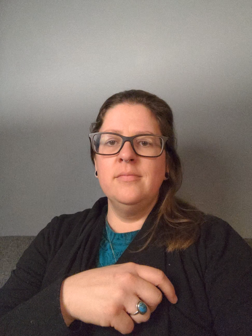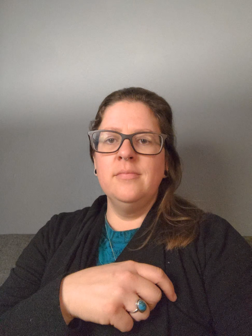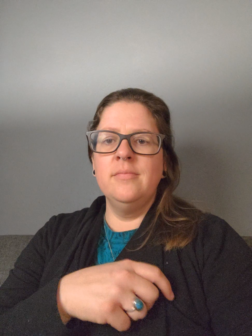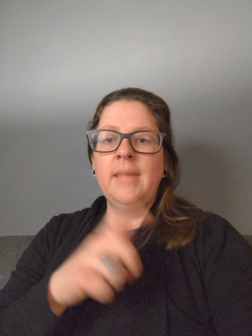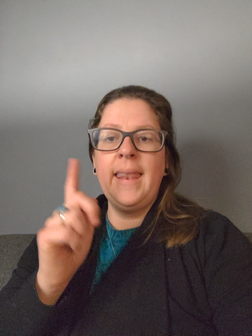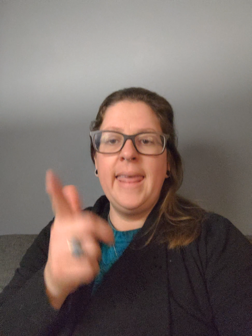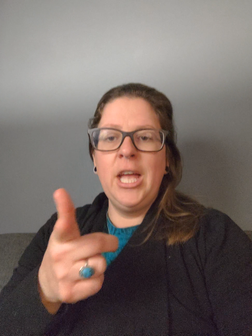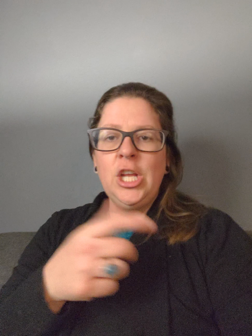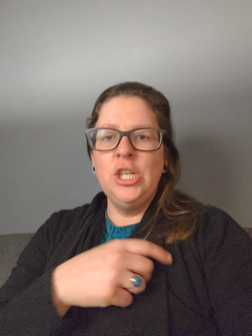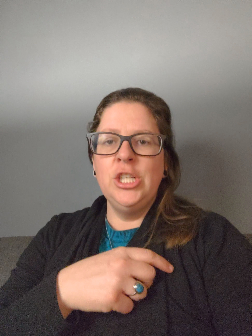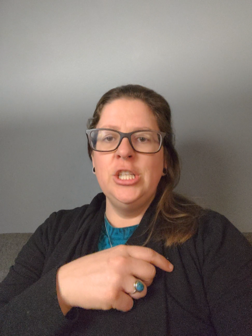later